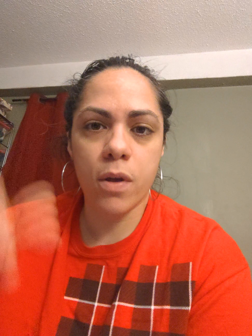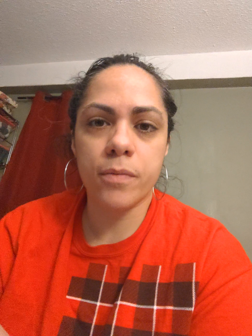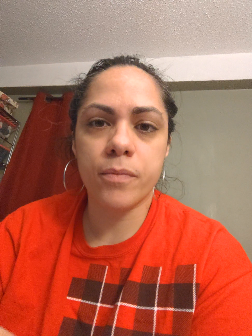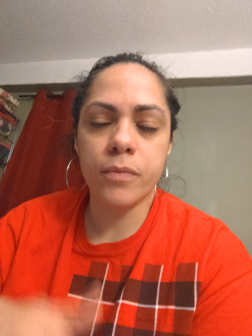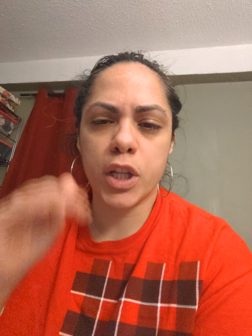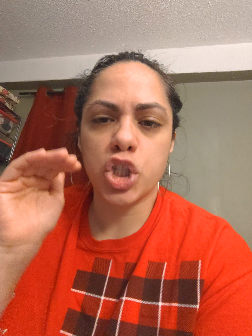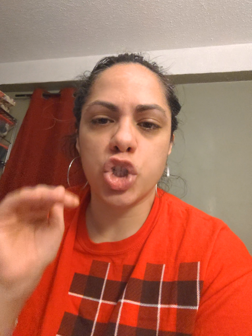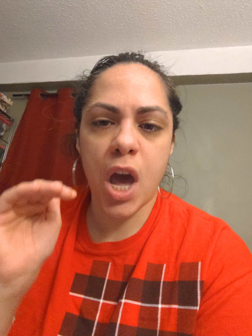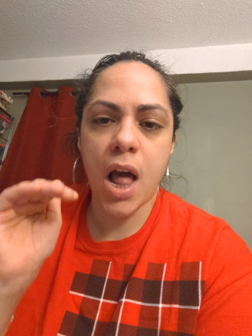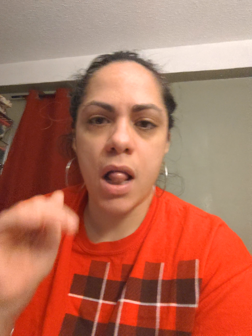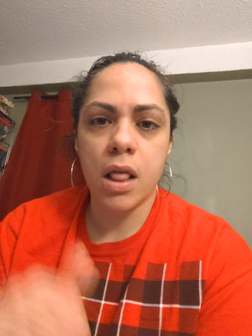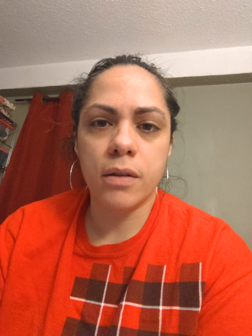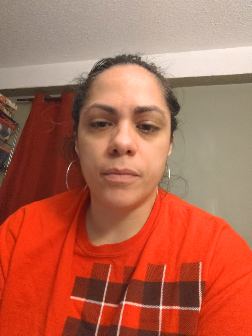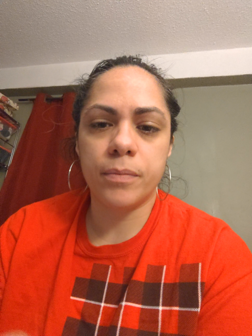child